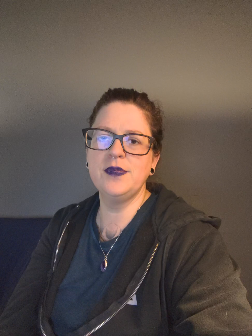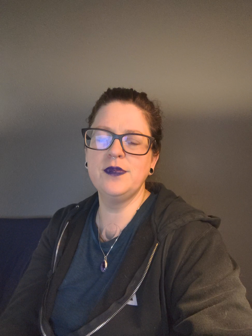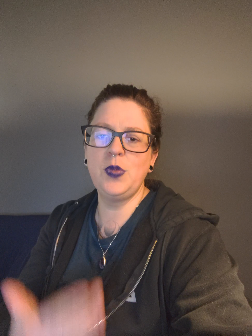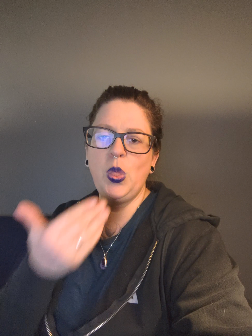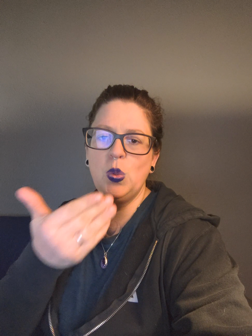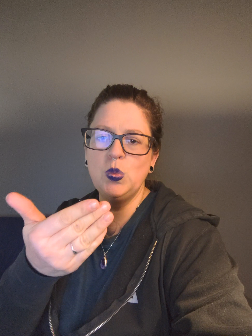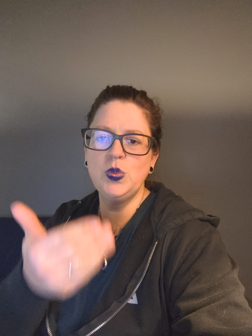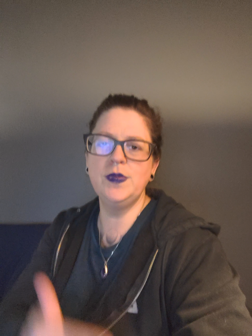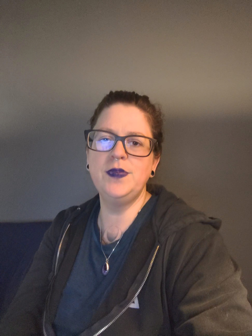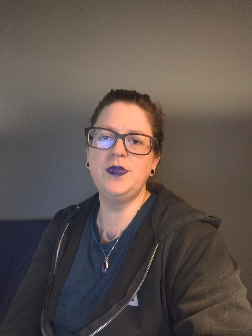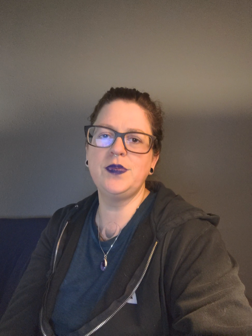close